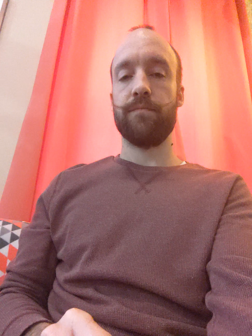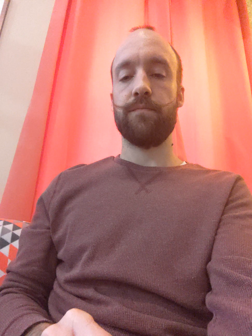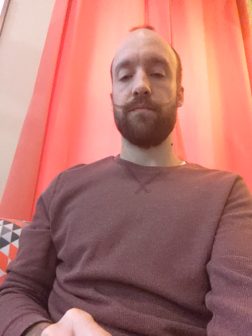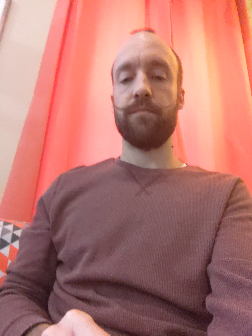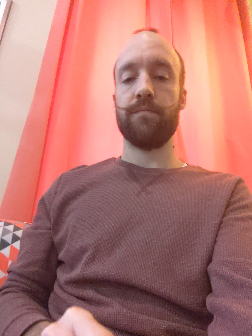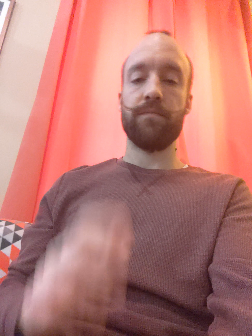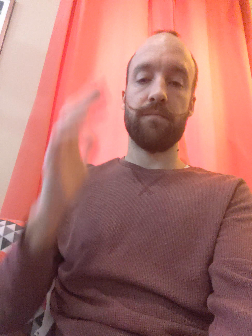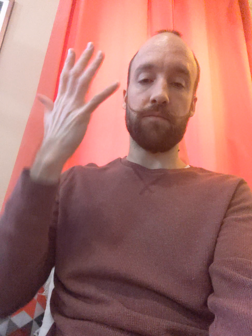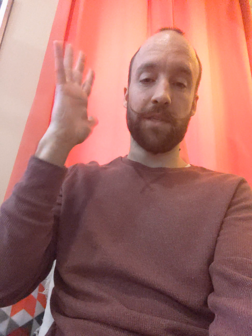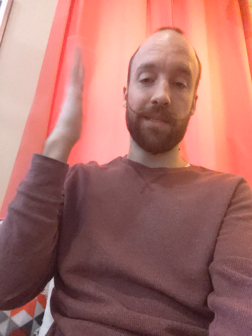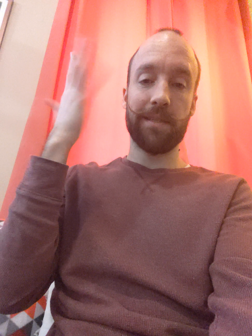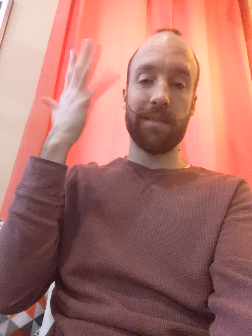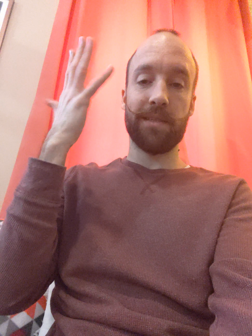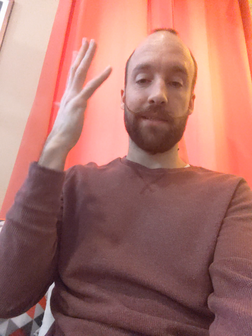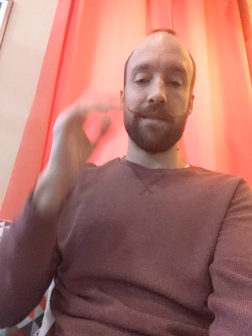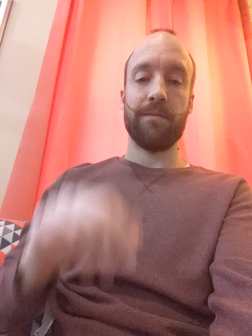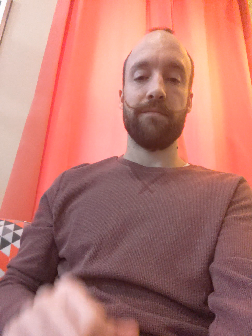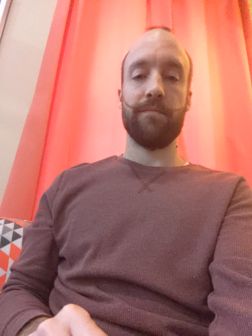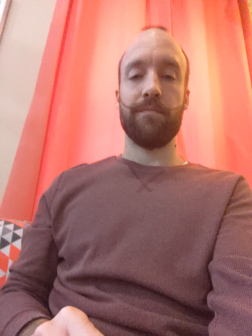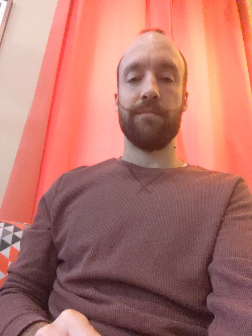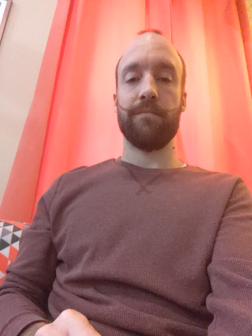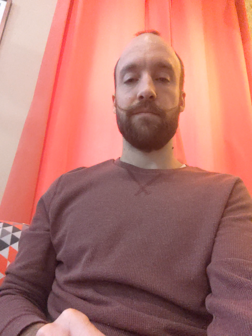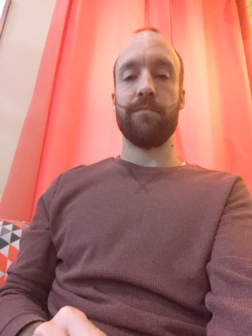tree